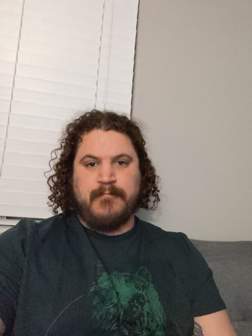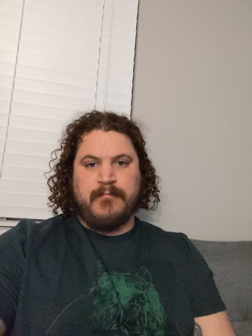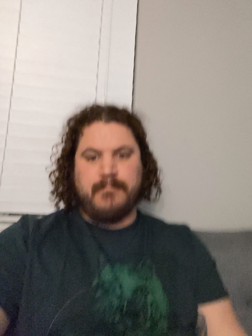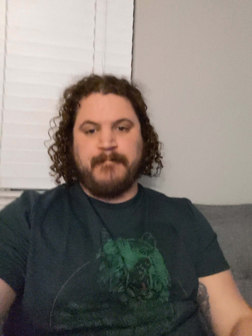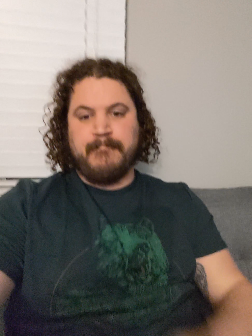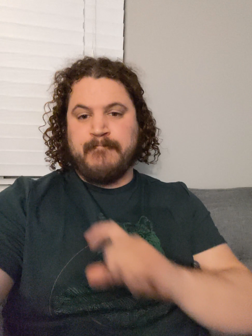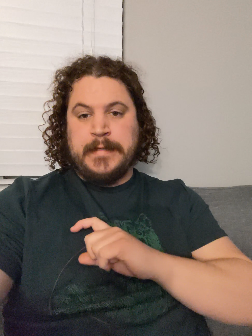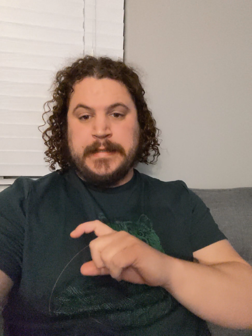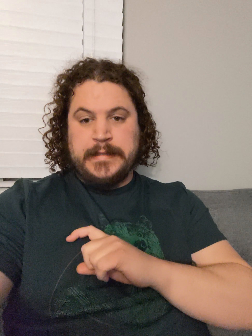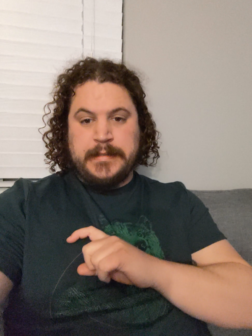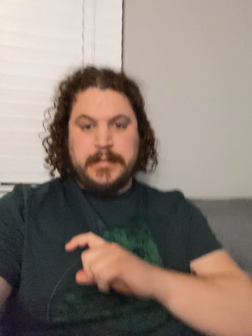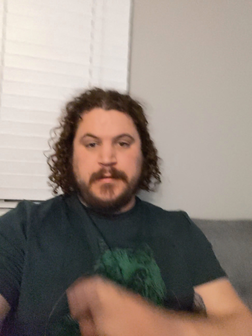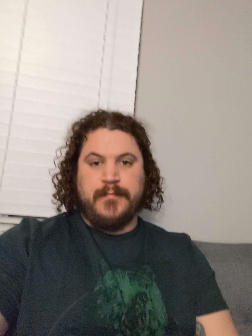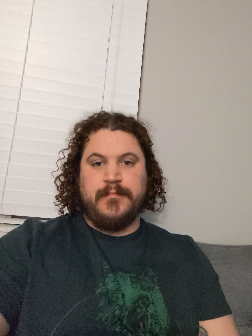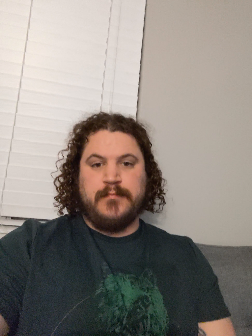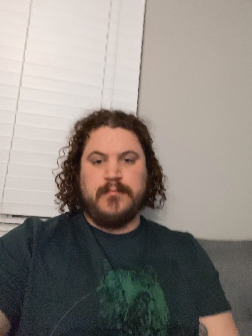police